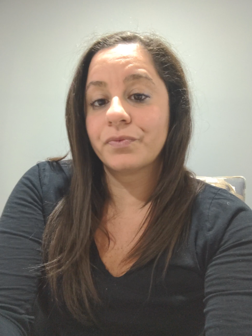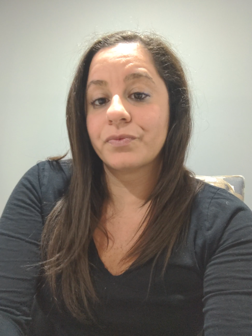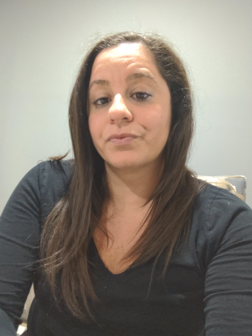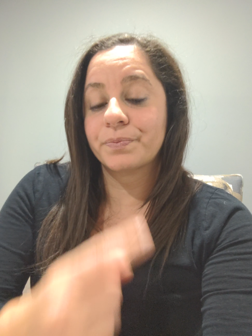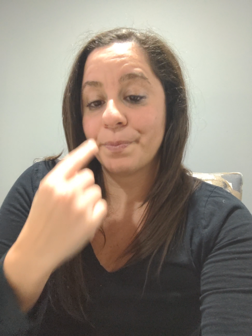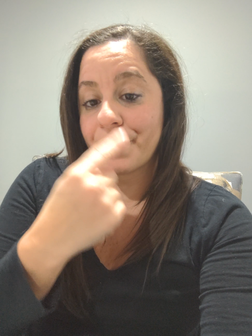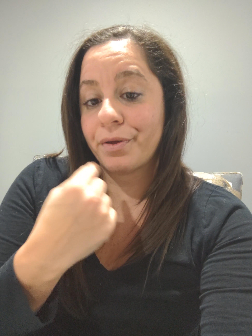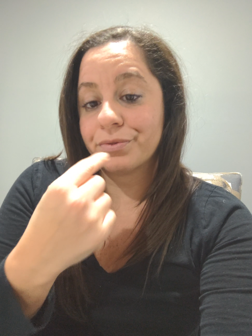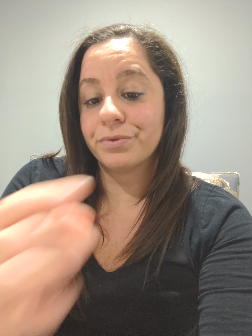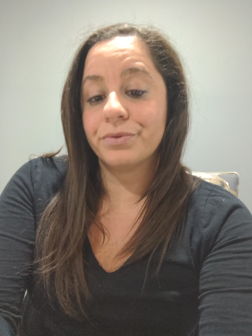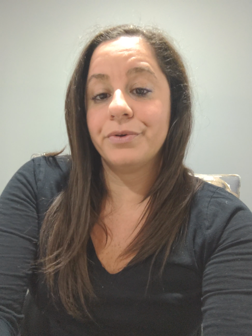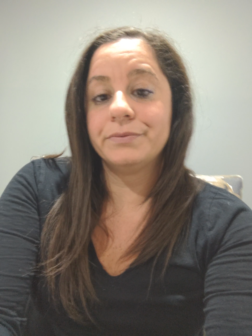mouth